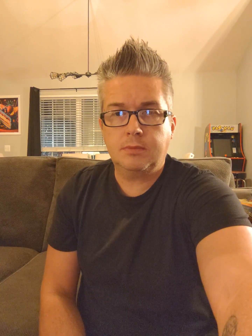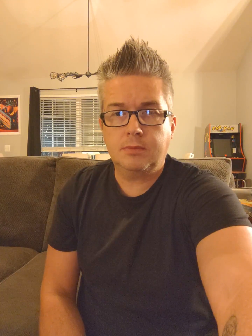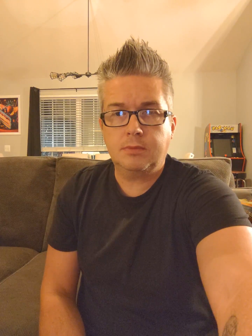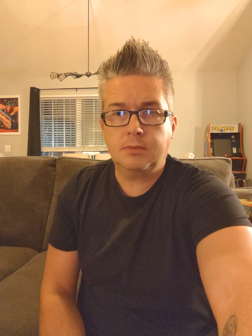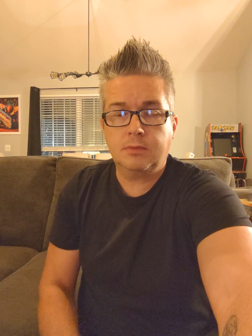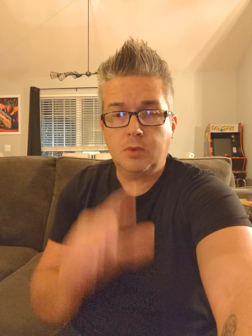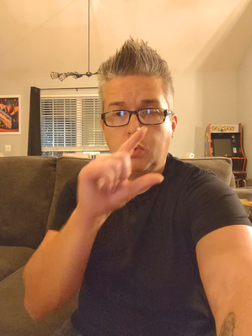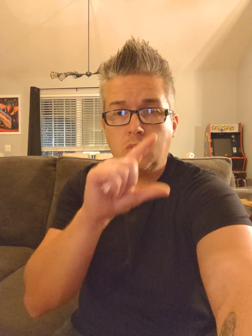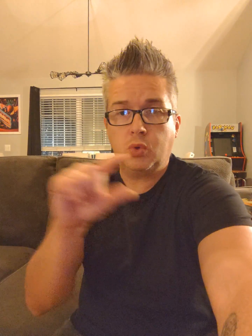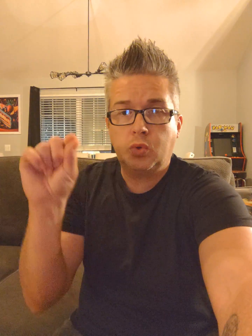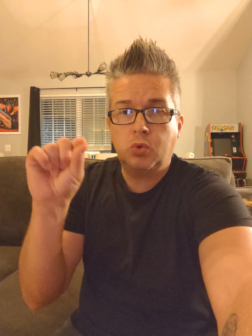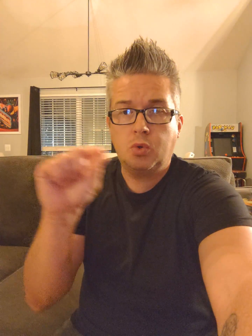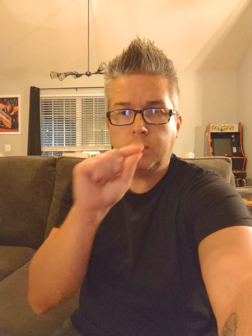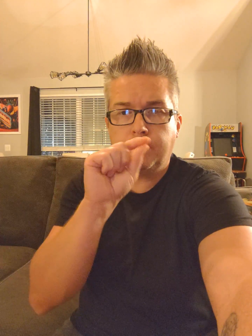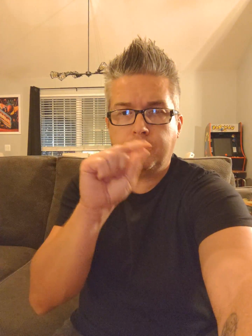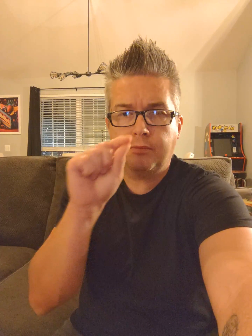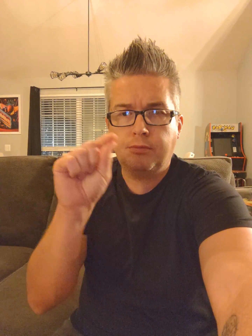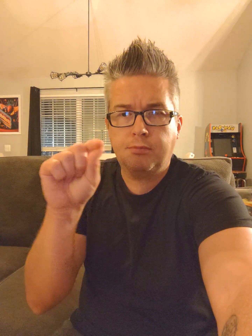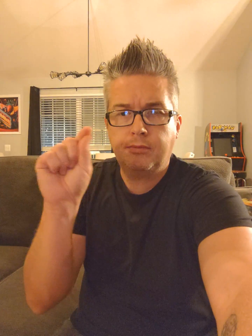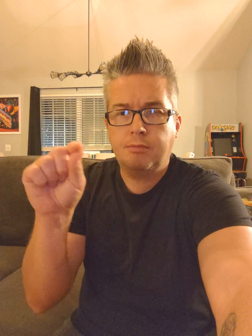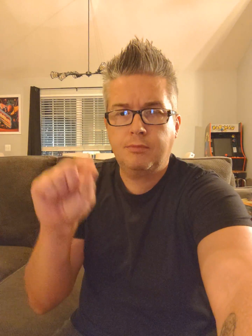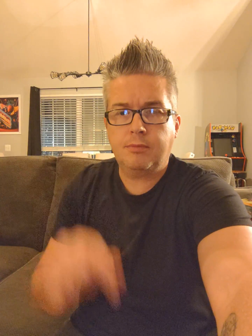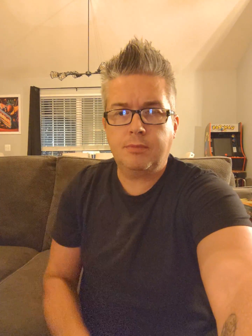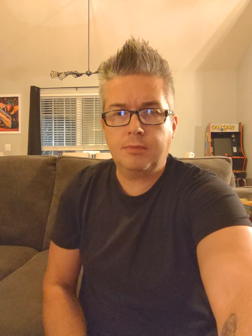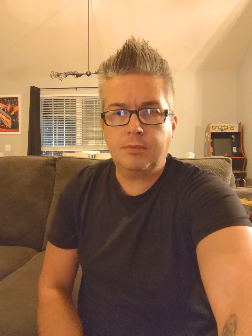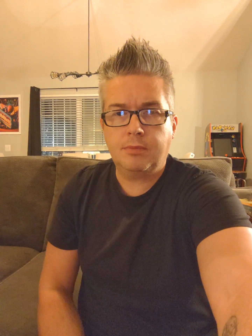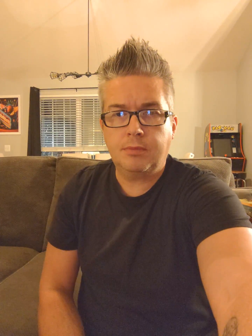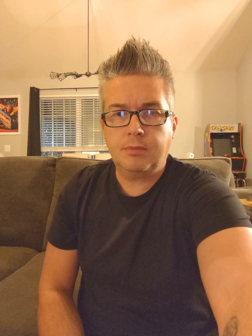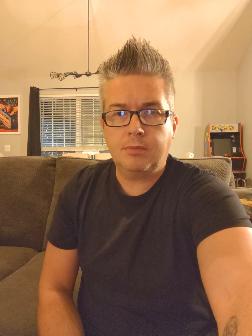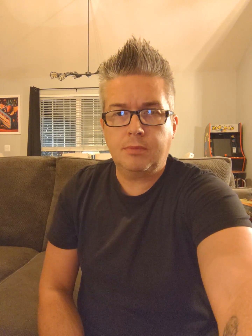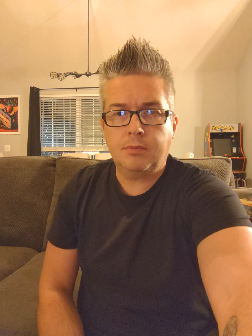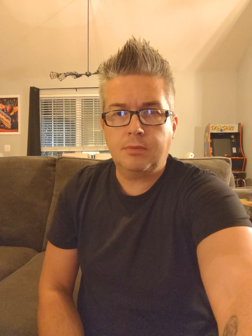peas